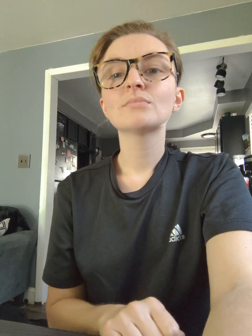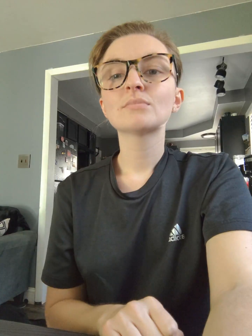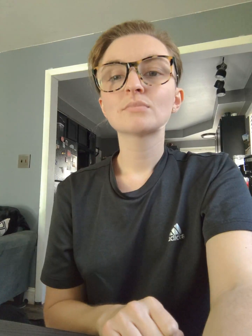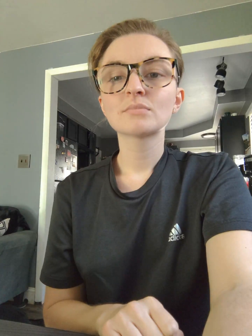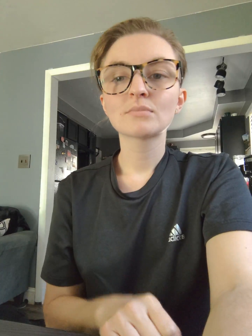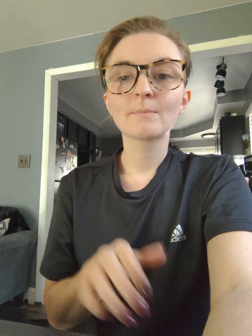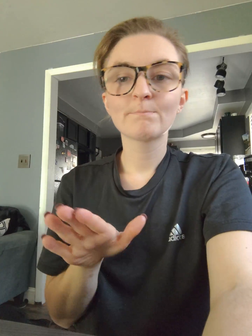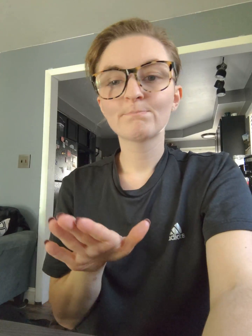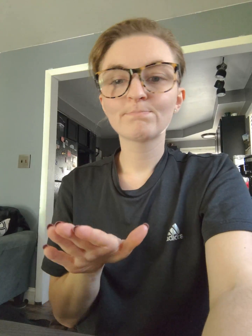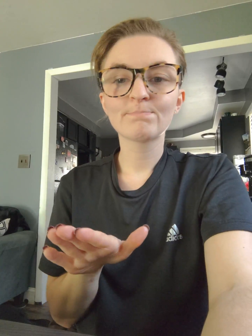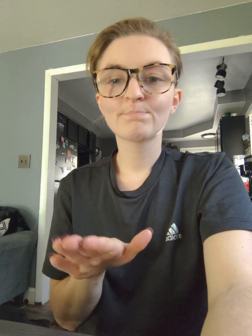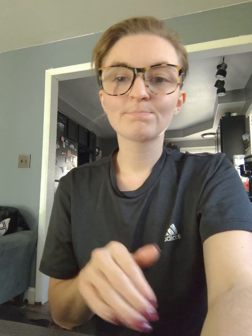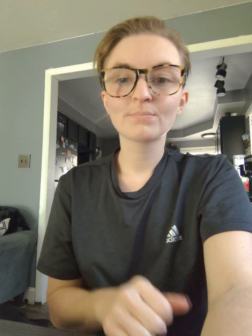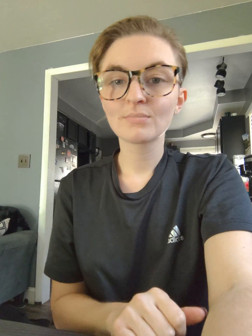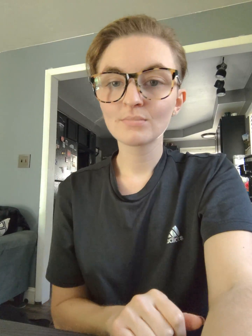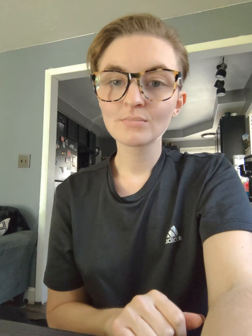penguin